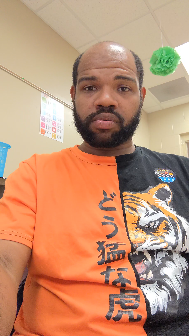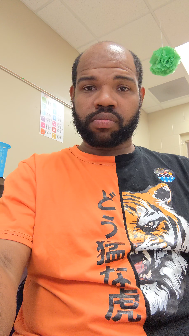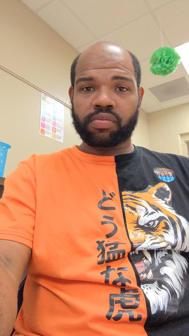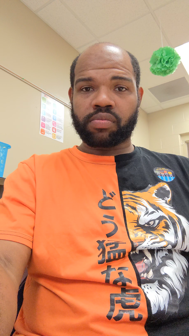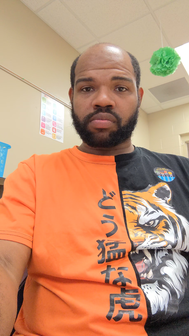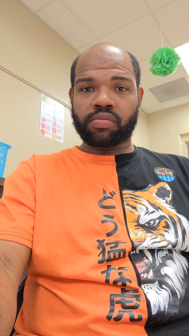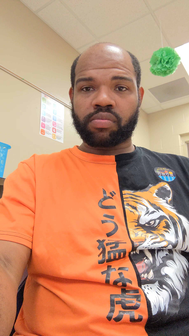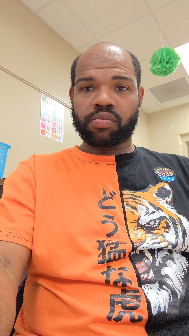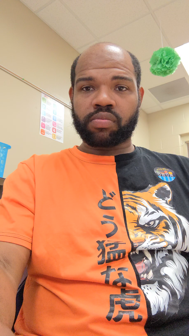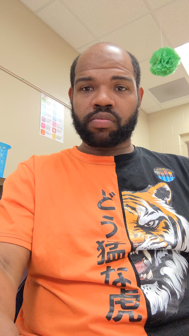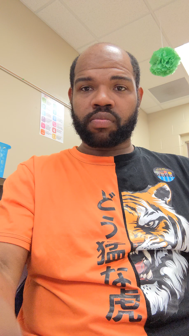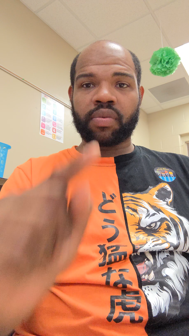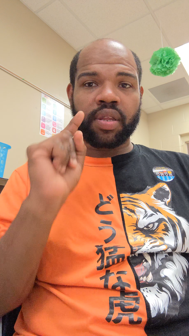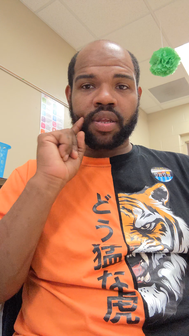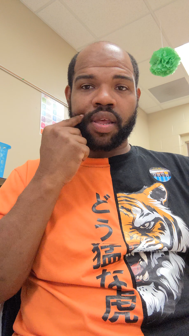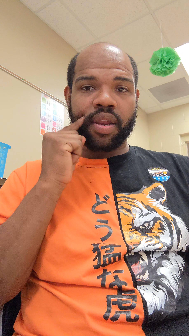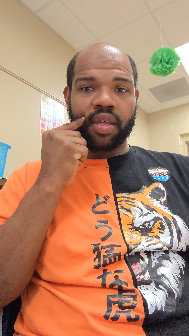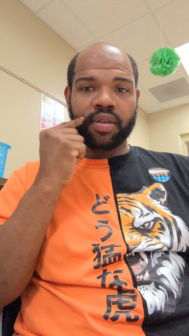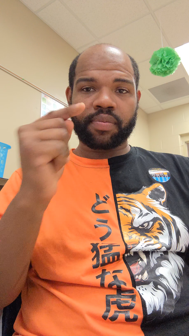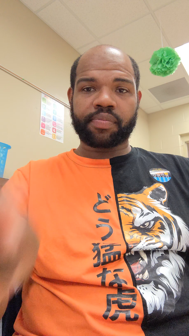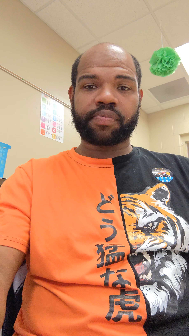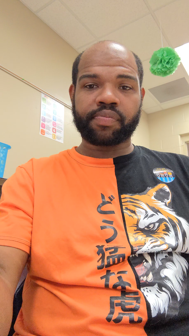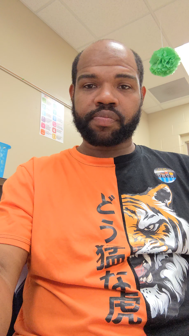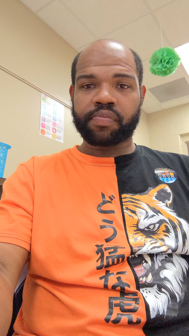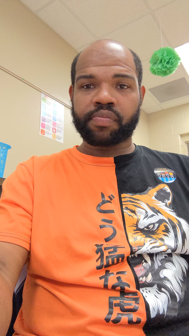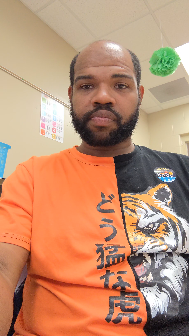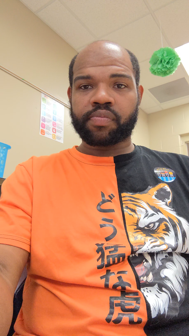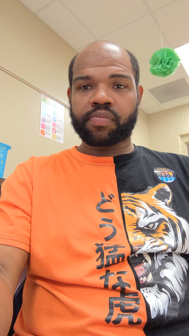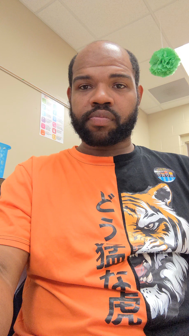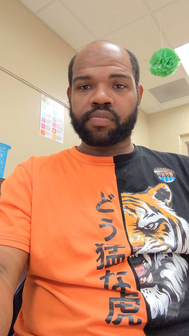candy